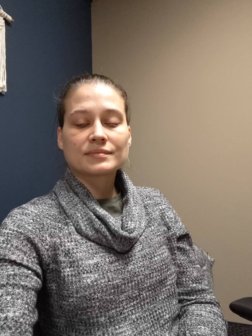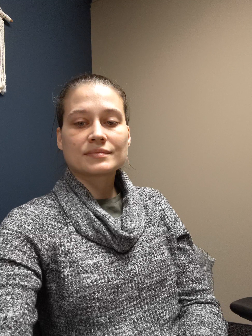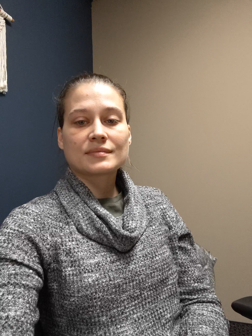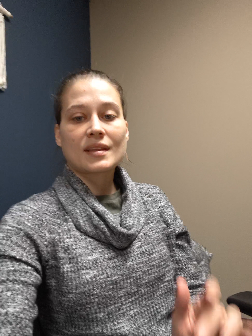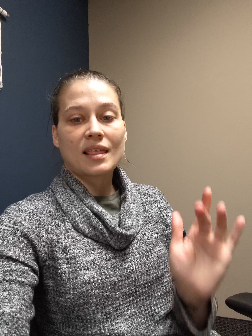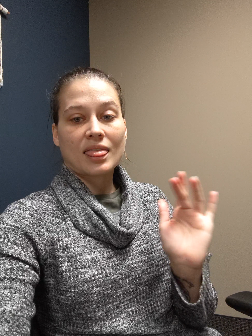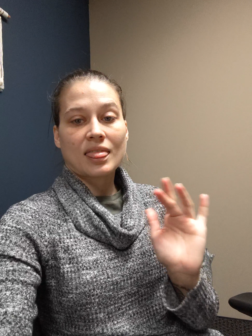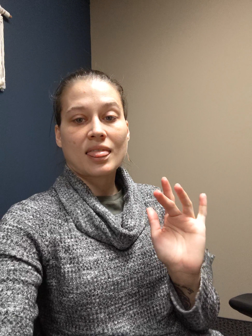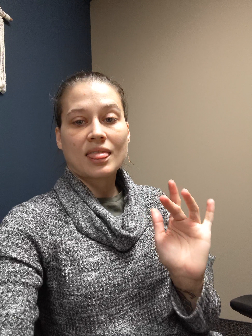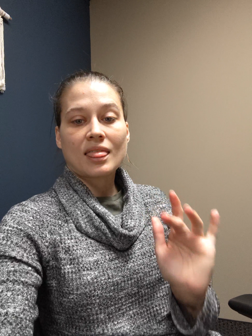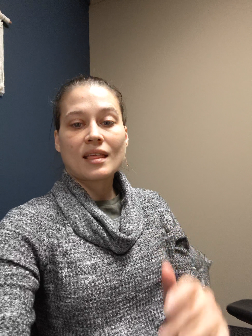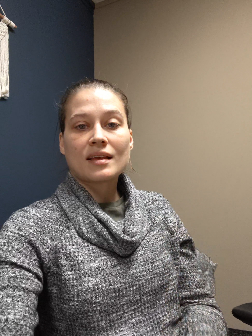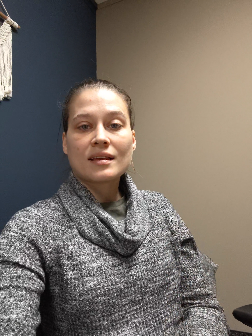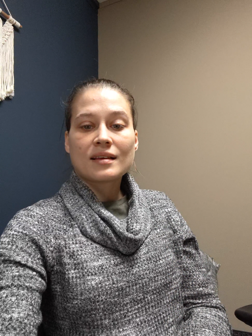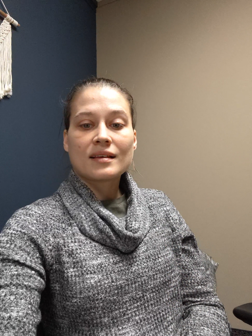yucky